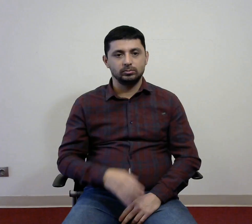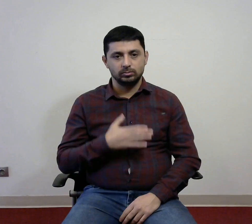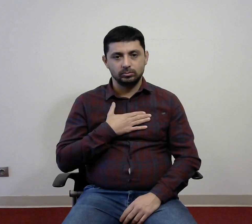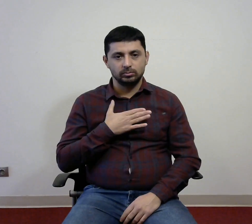mən